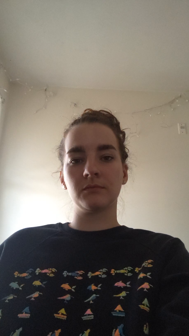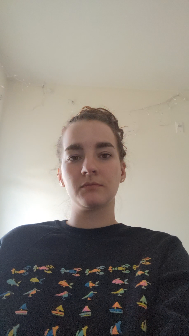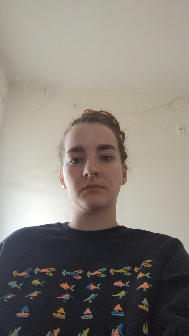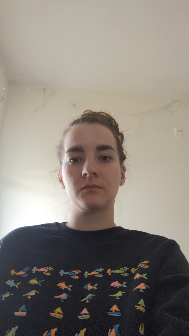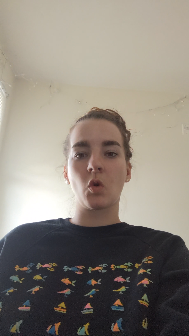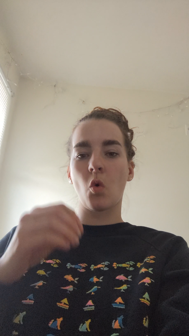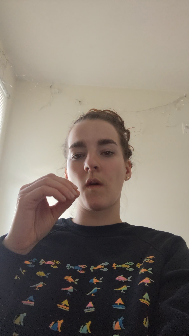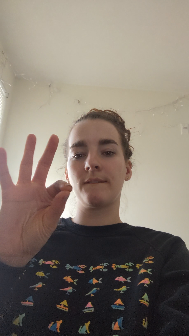of